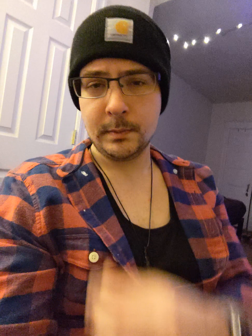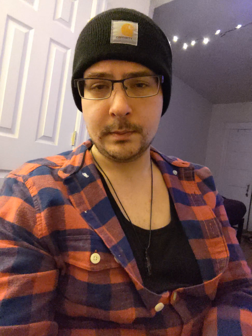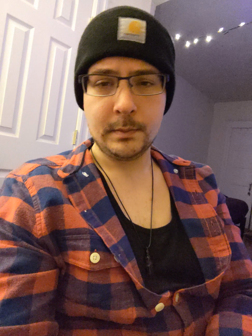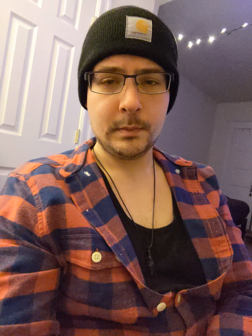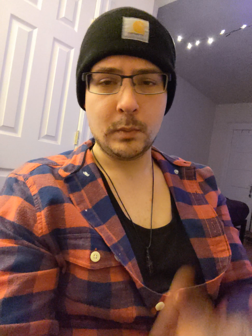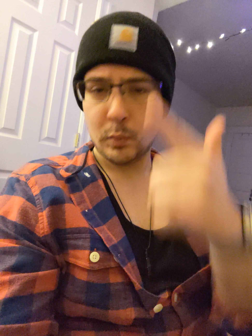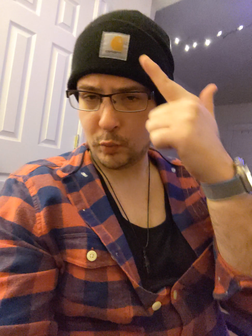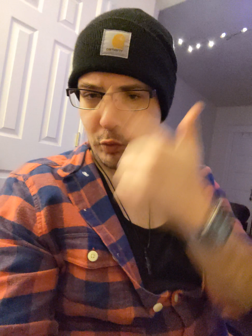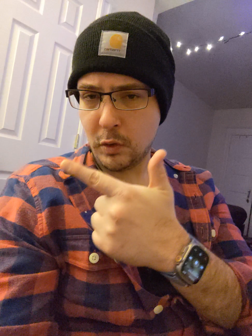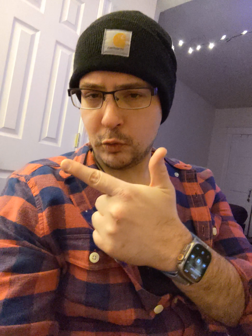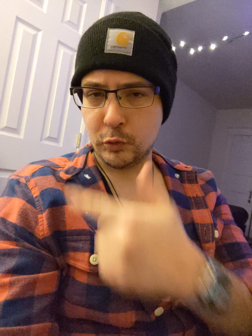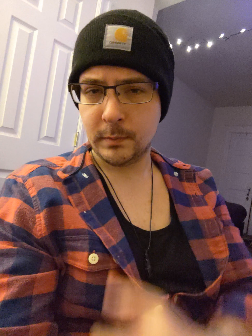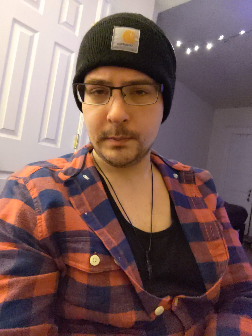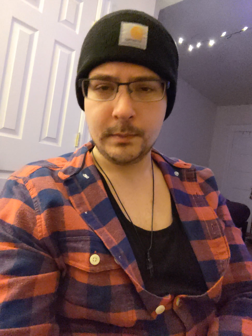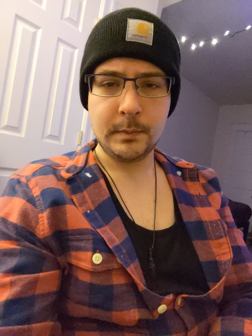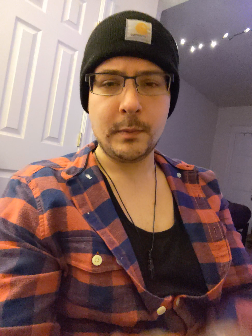brother